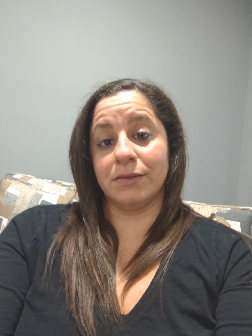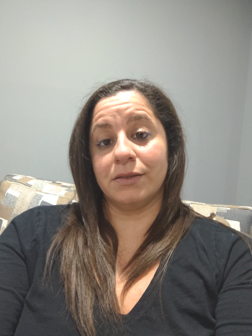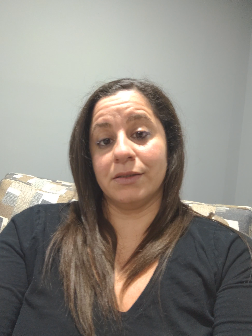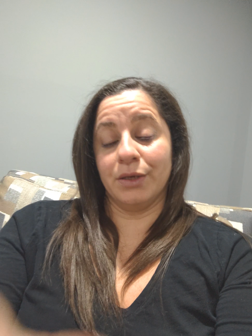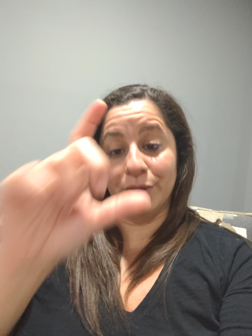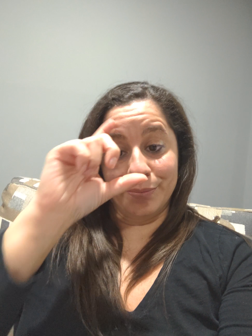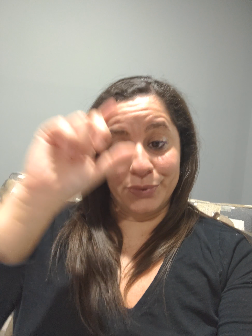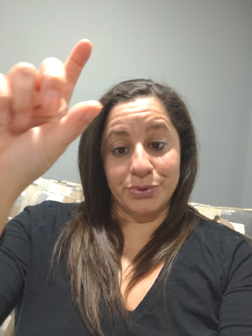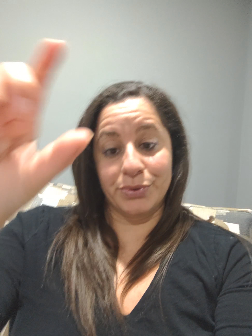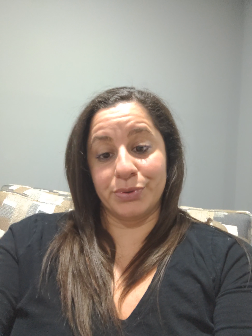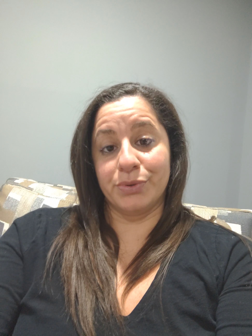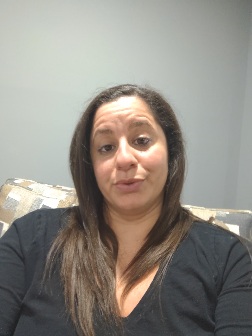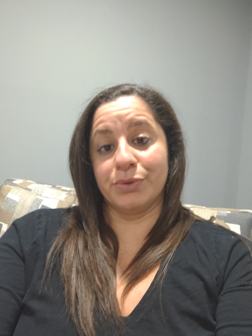moon